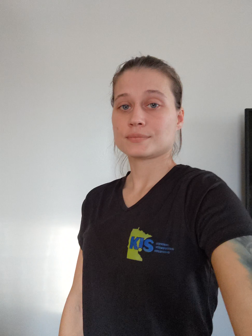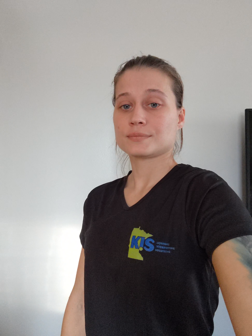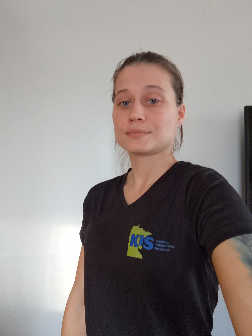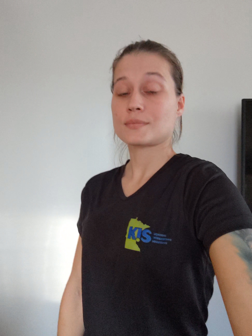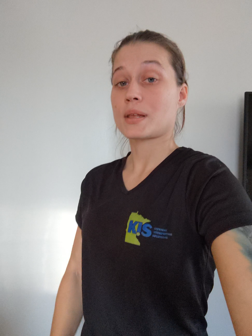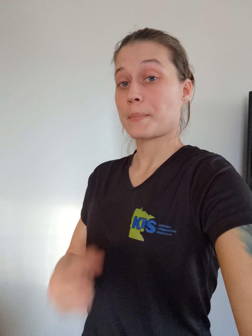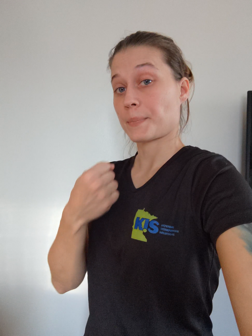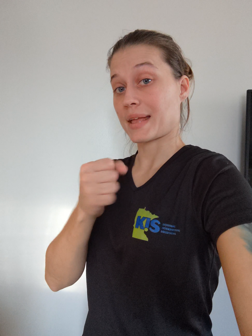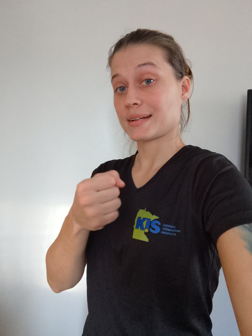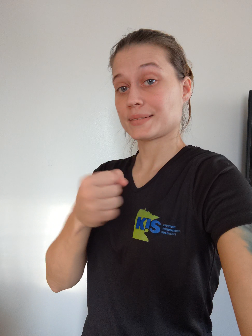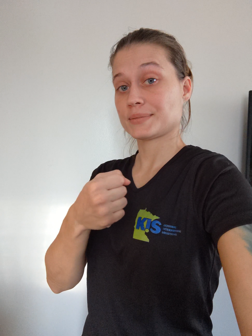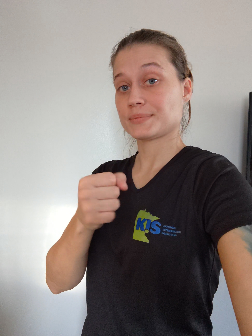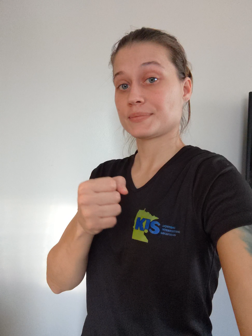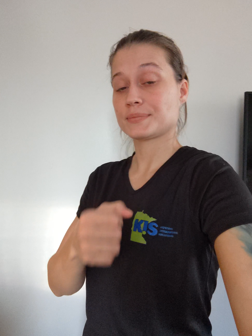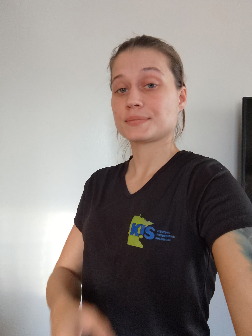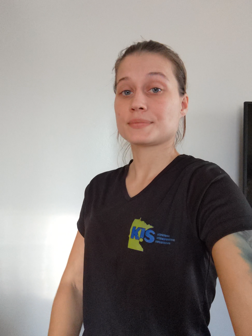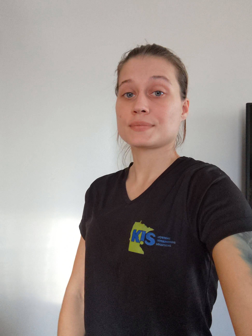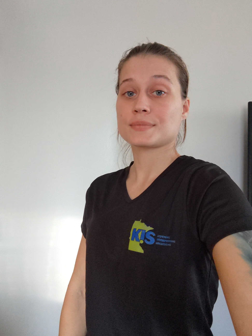make